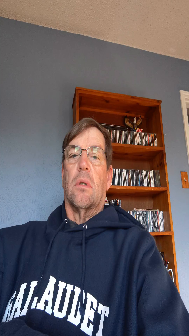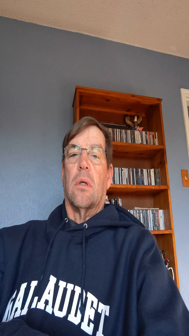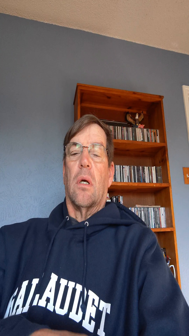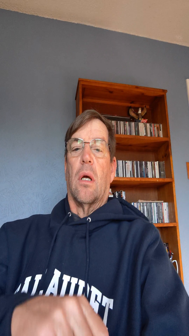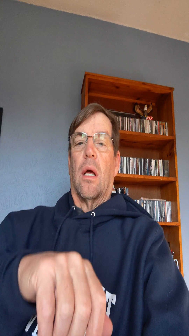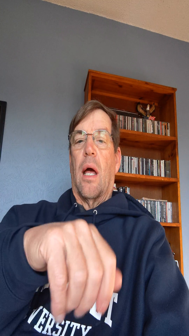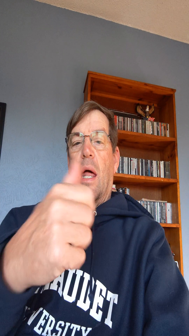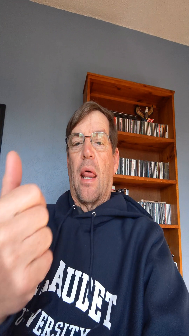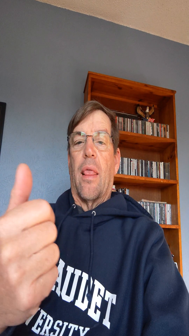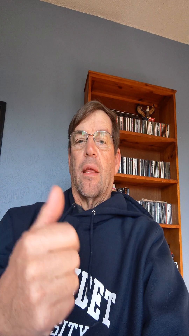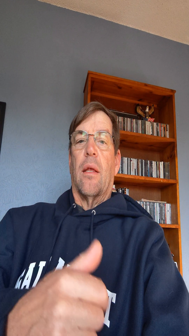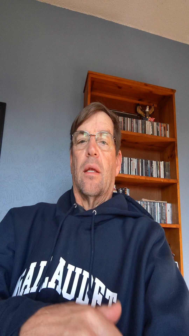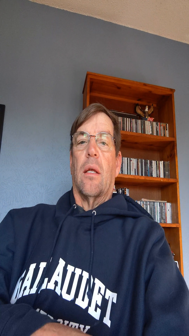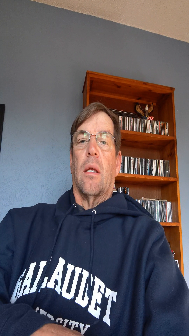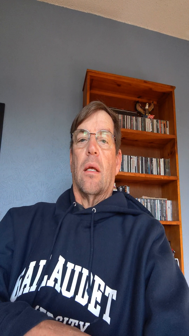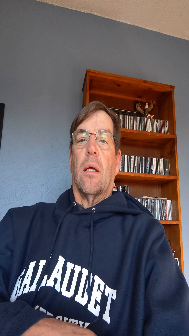another